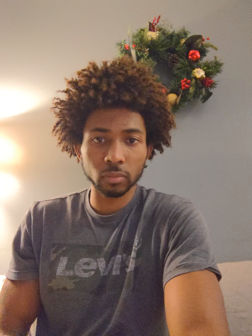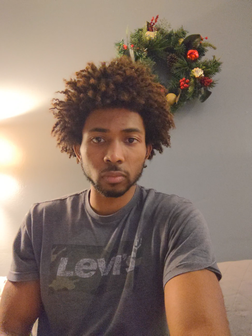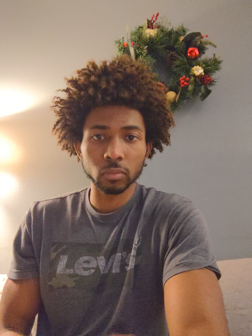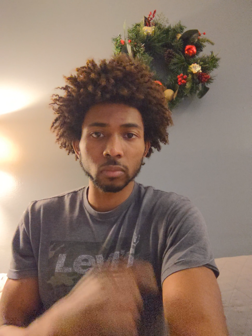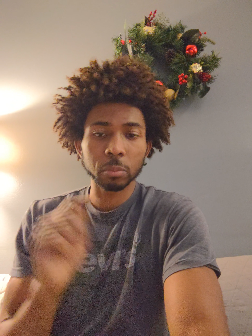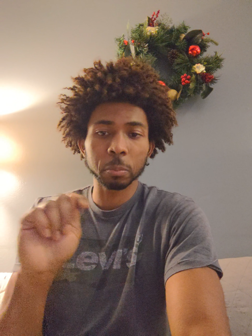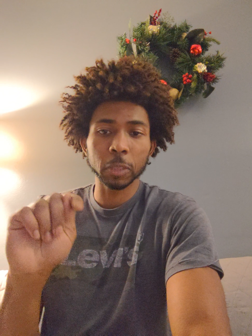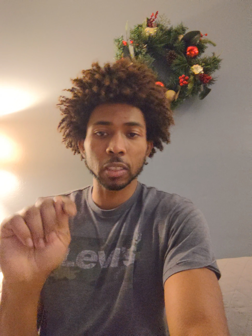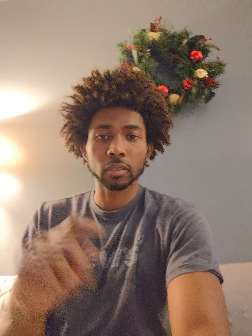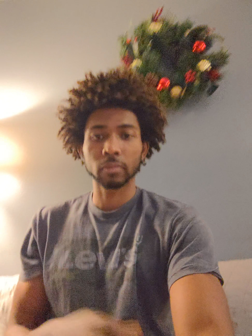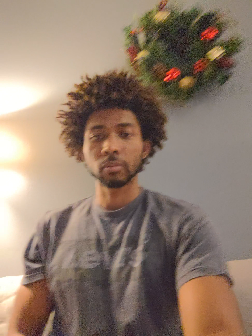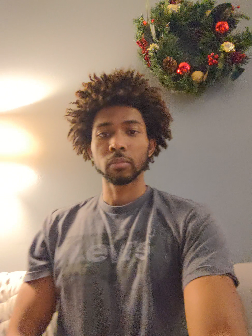potty